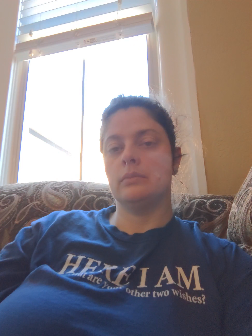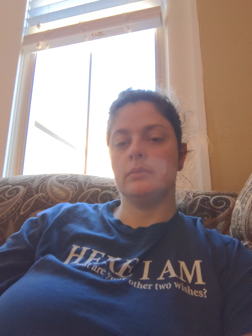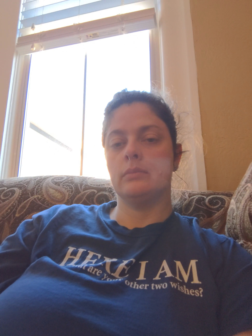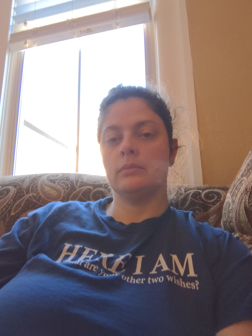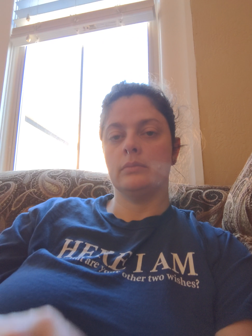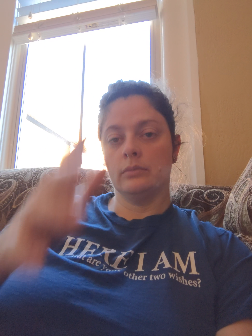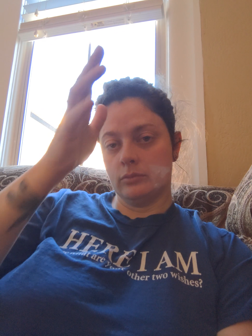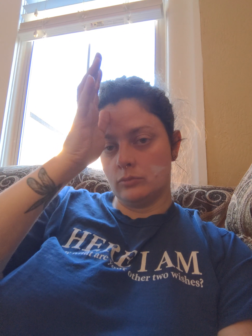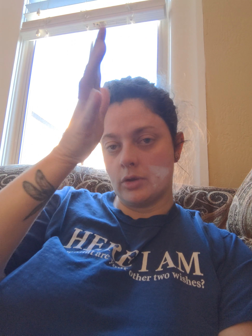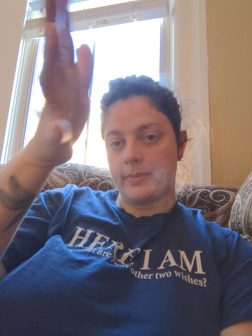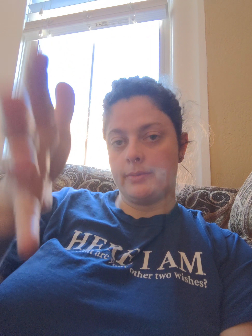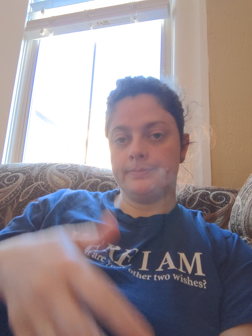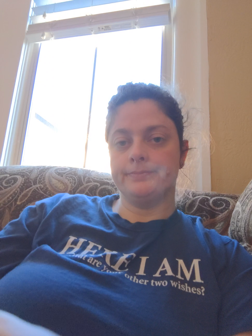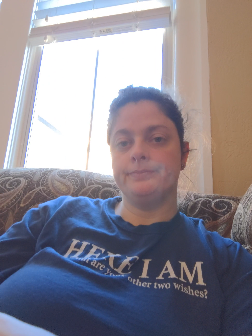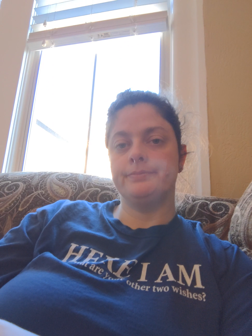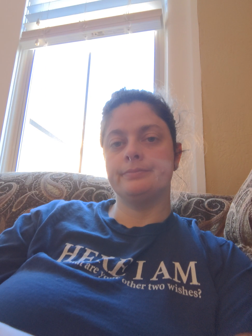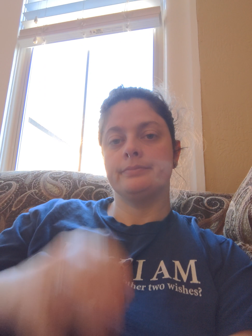grandpa